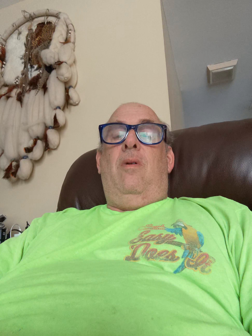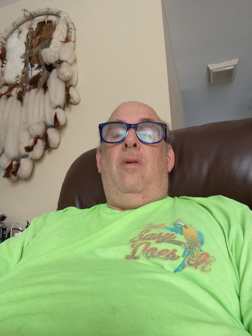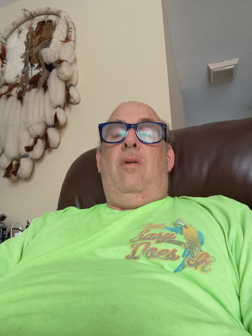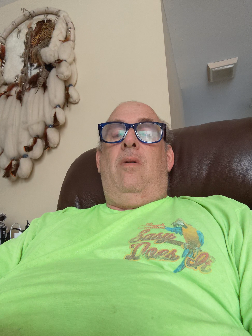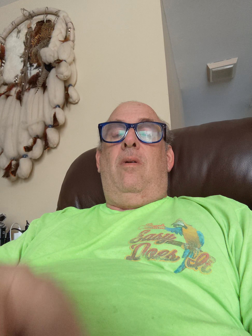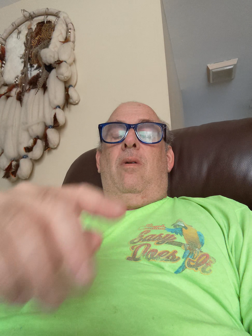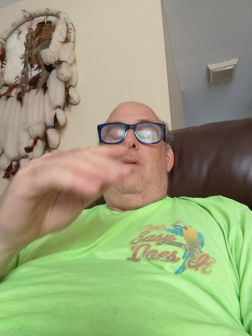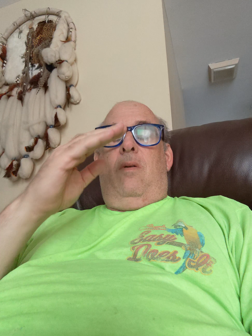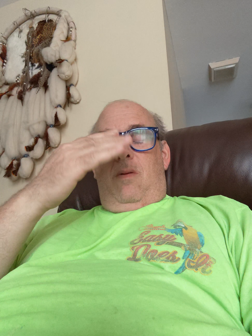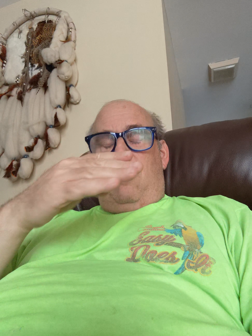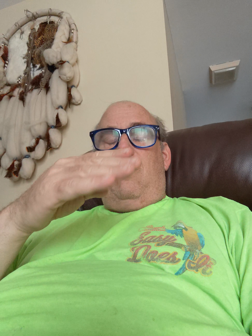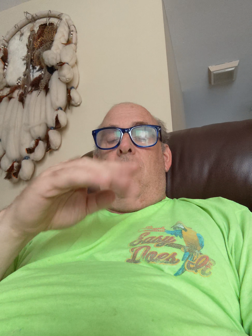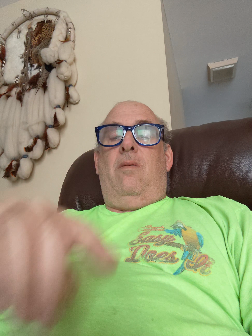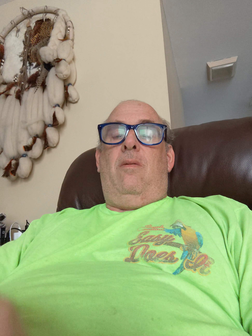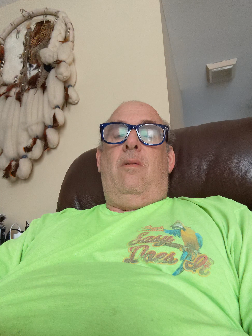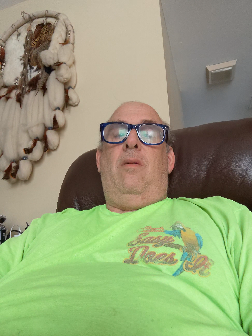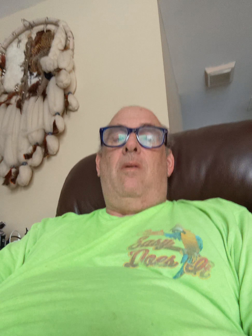sleepy